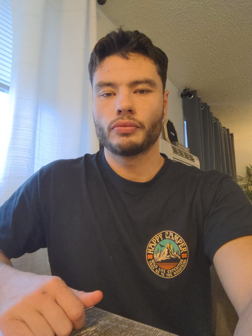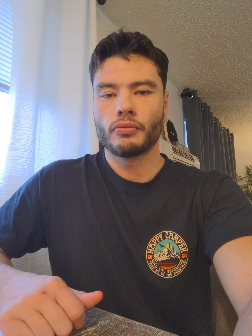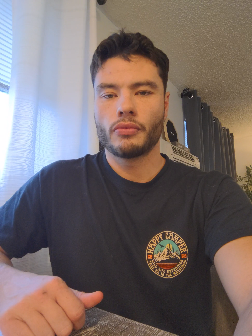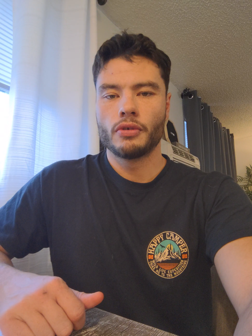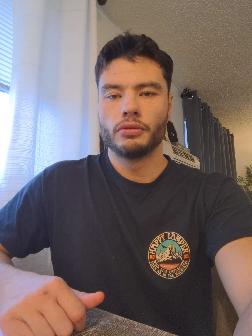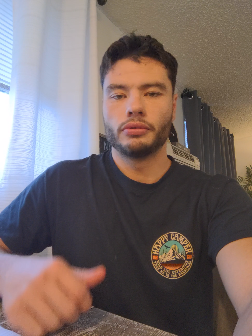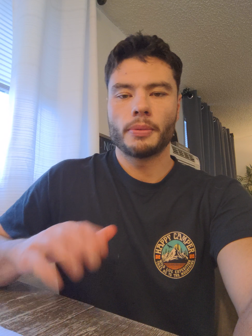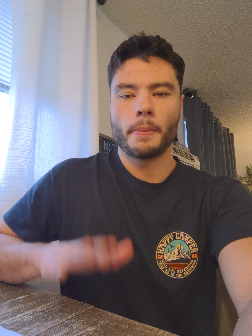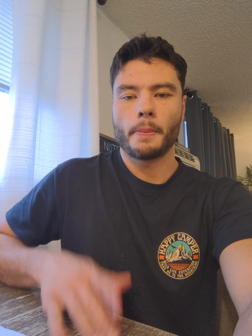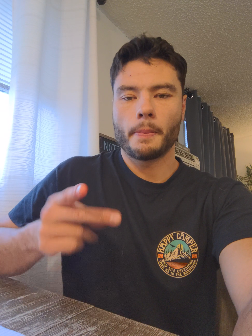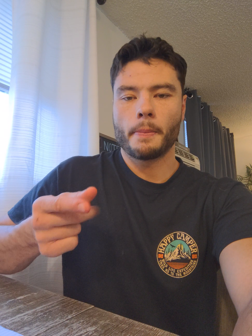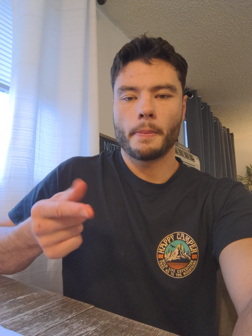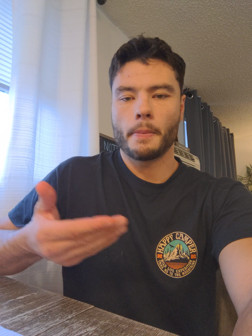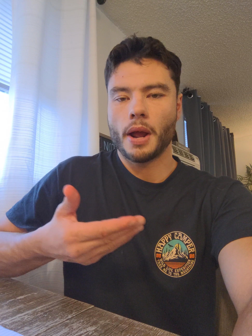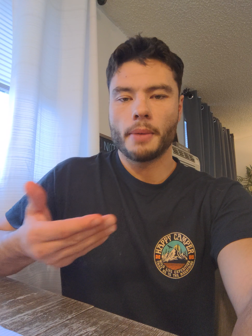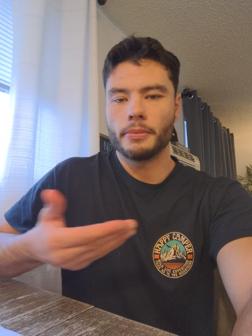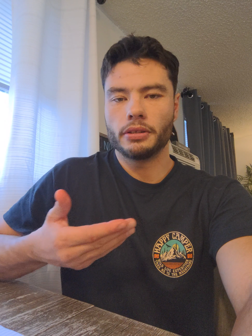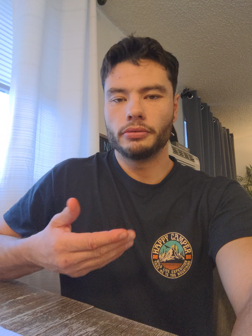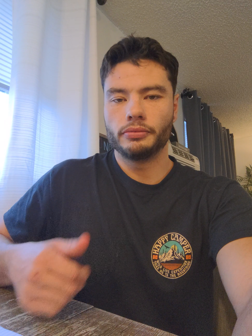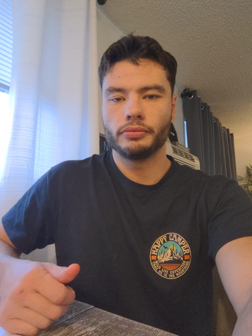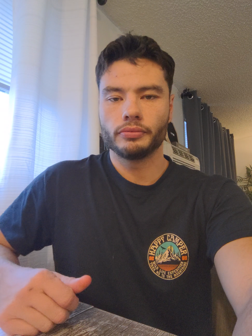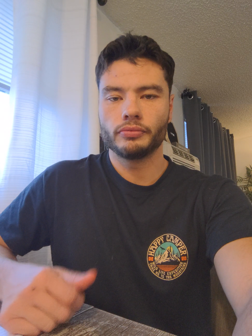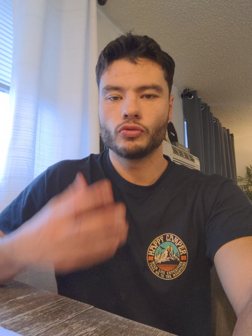puppy